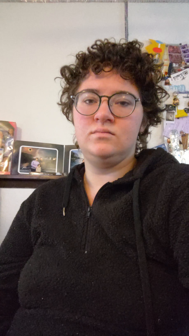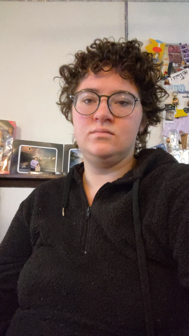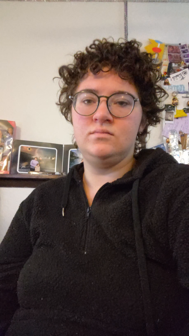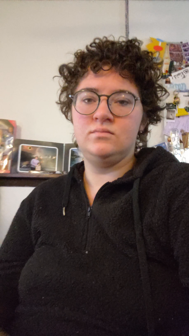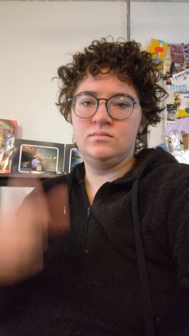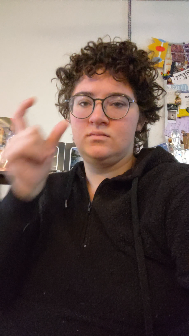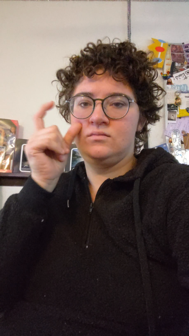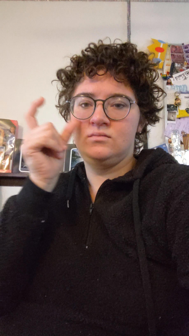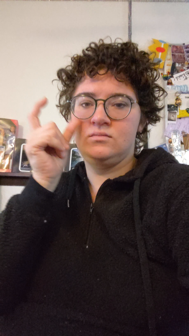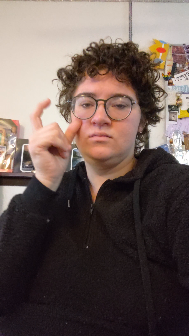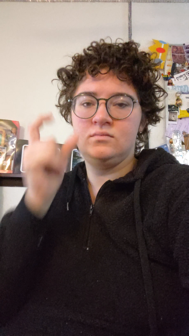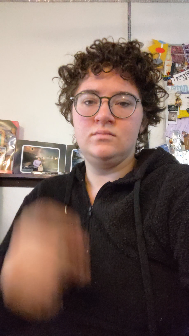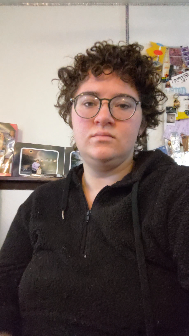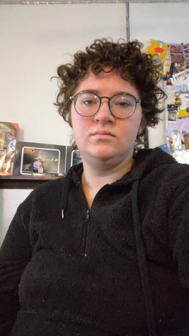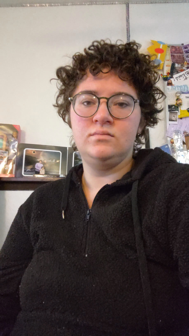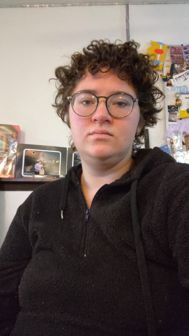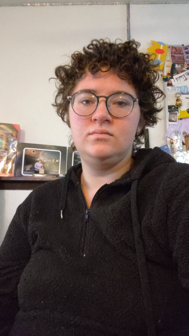glasses